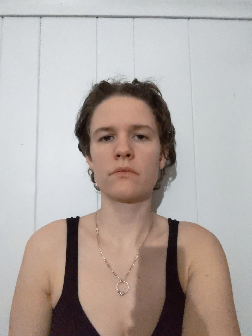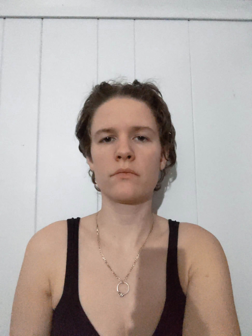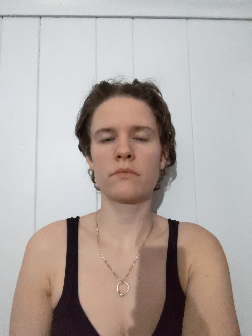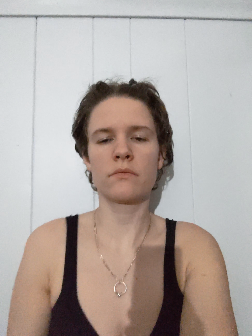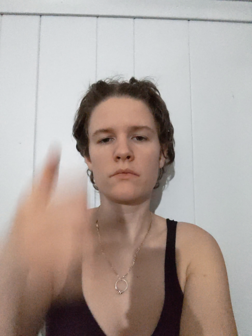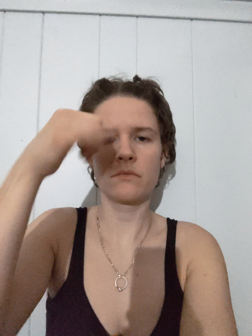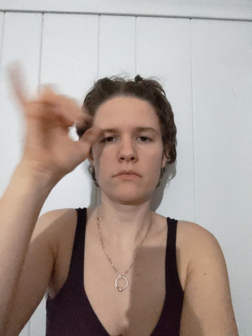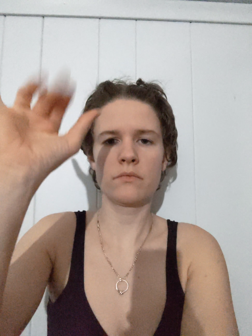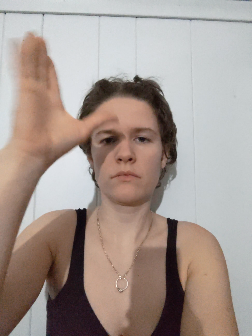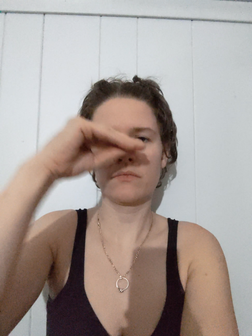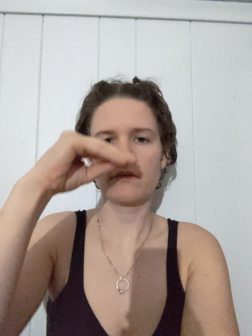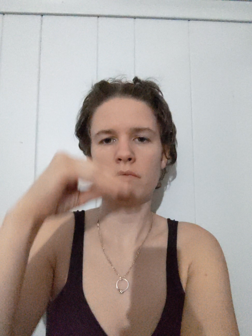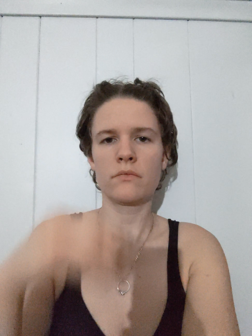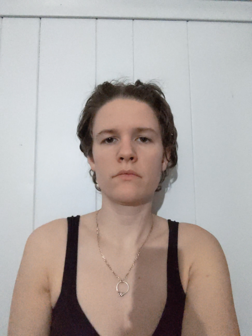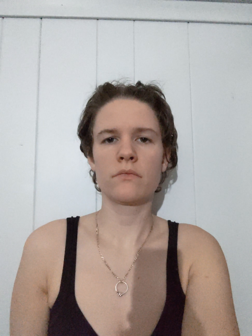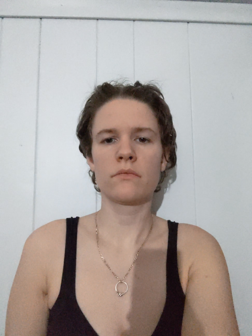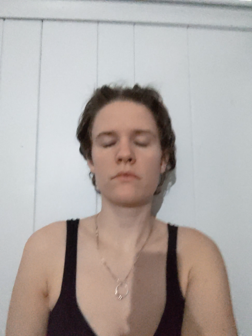cowboy